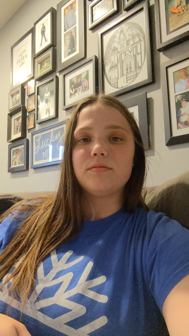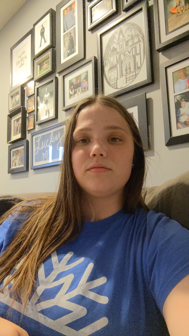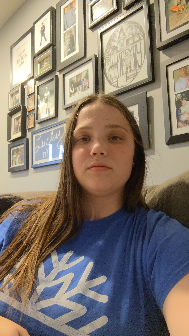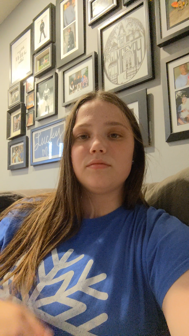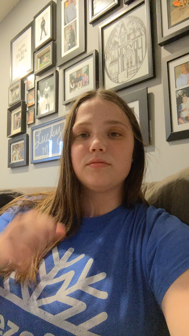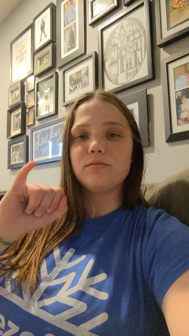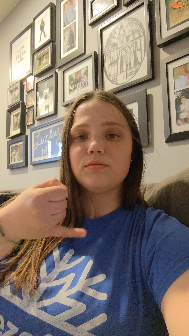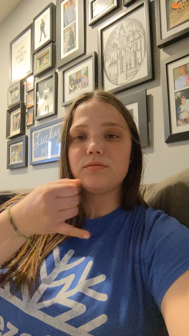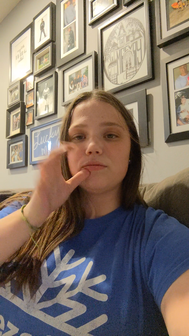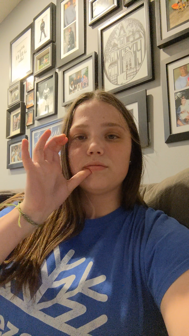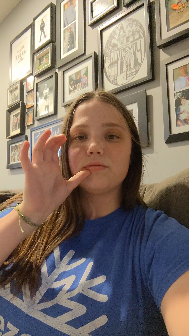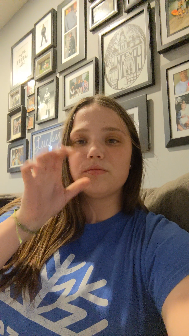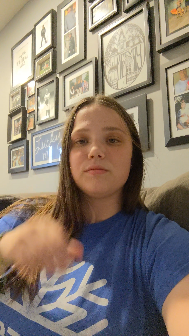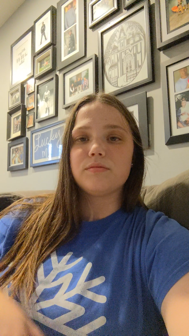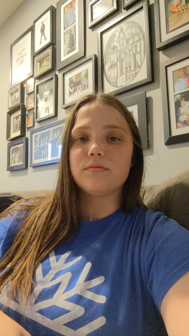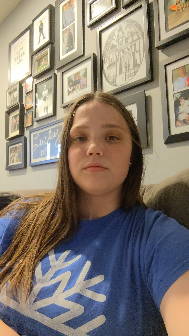juice